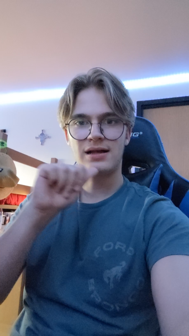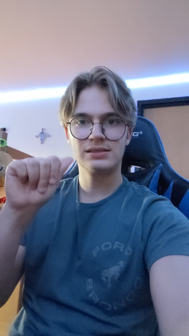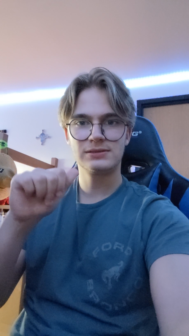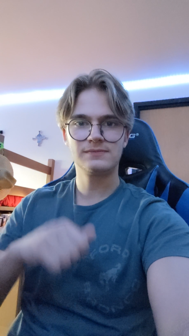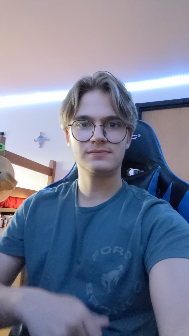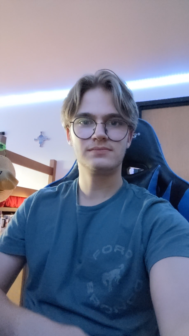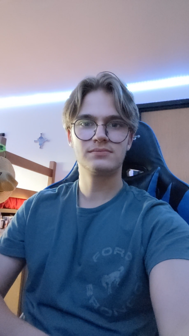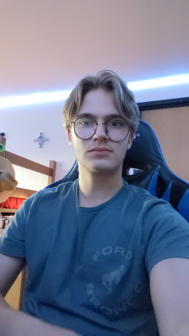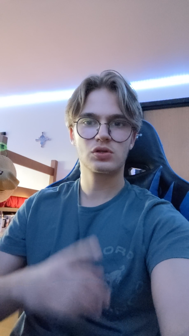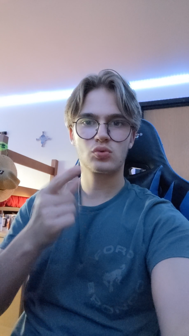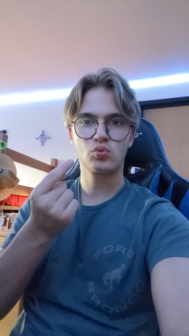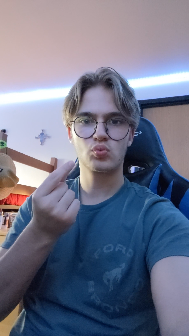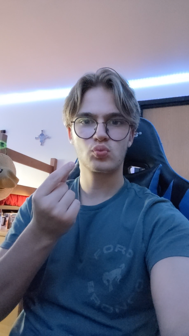do